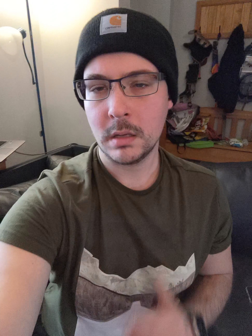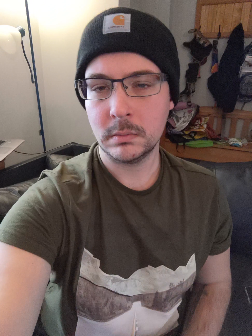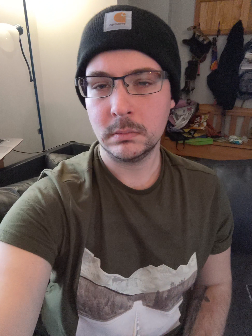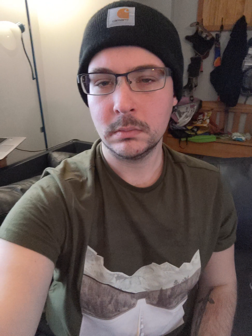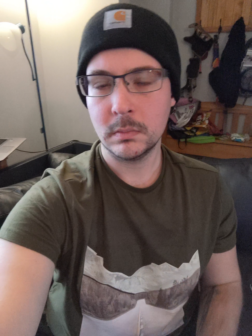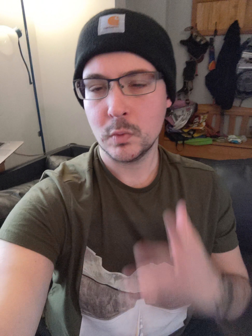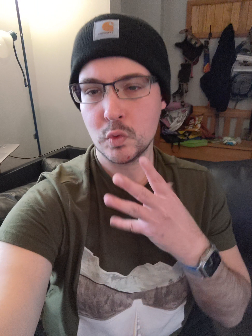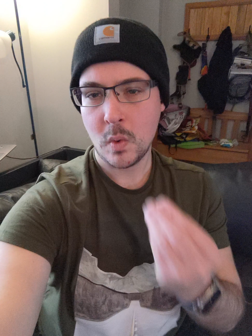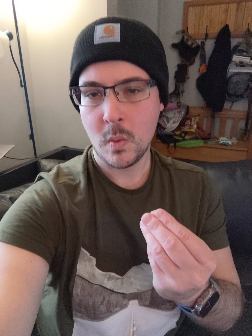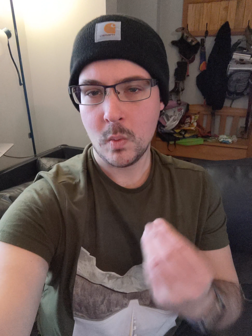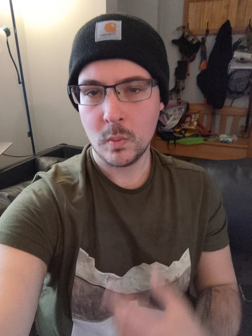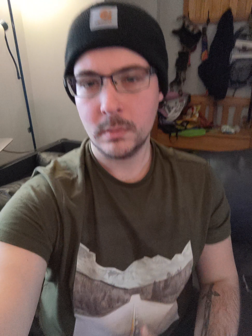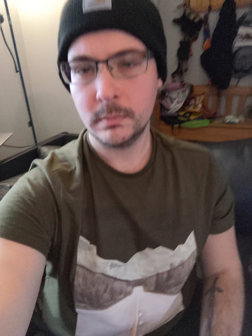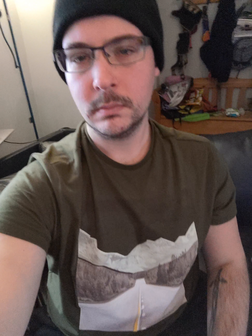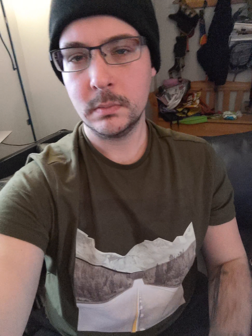go